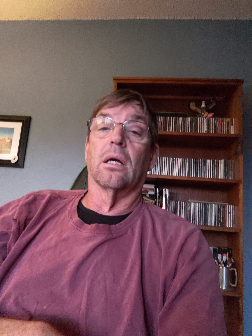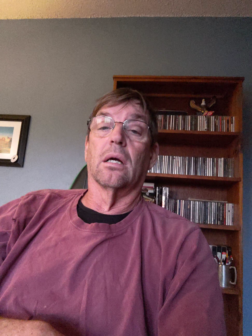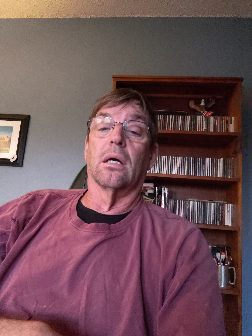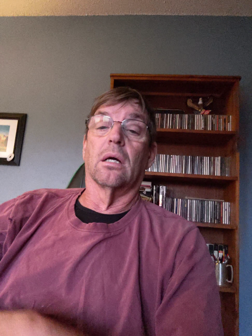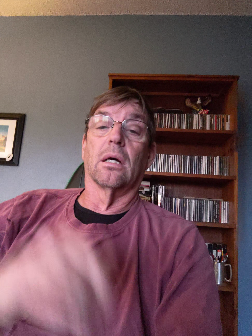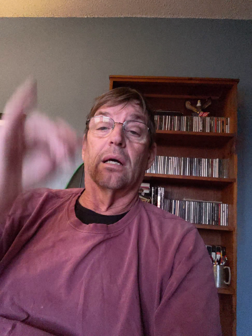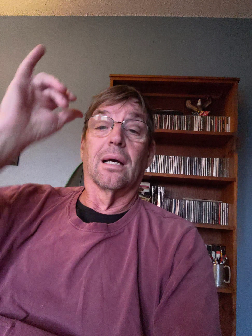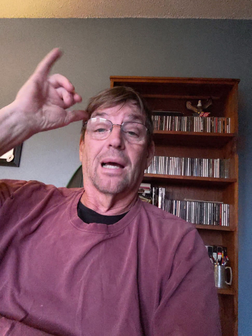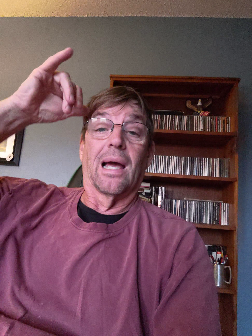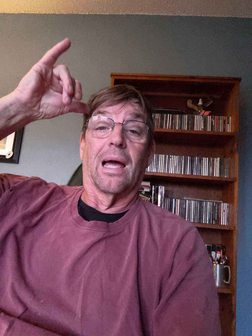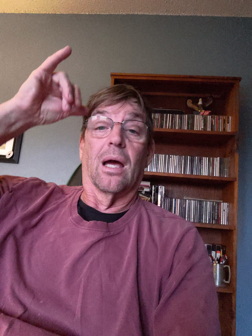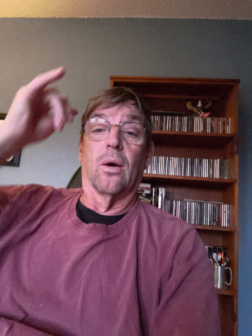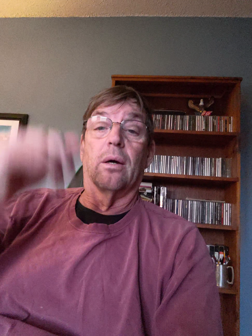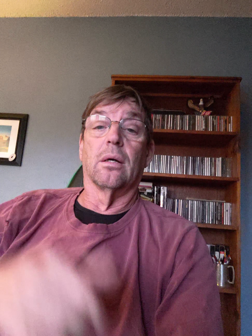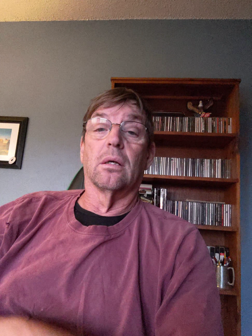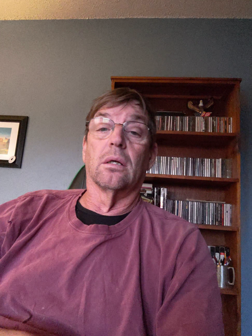cow